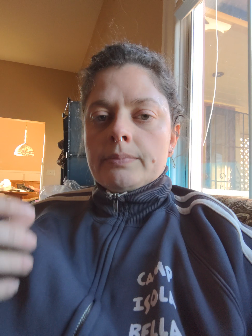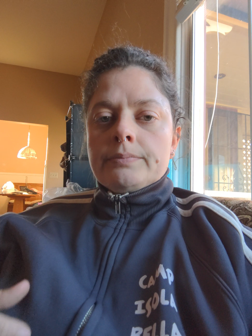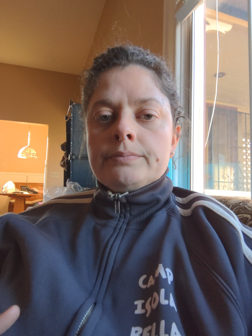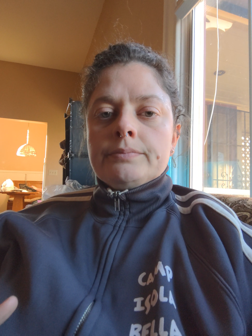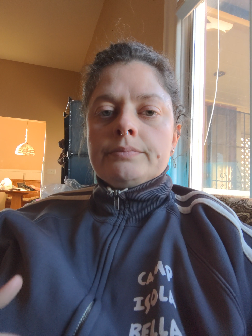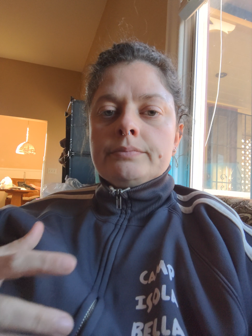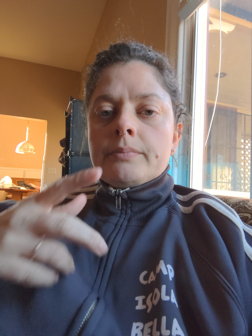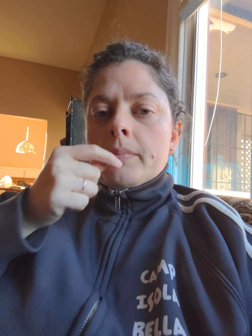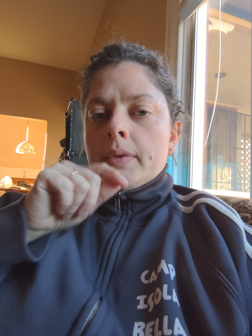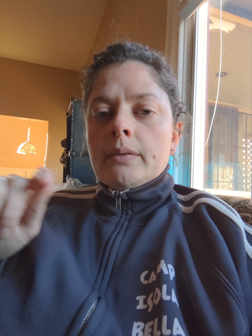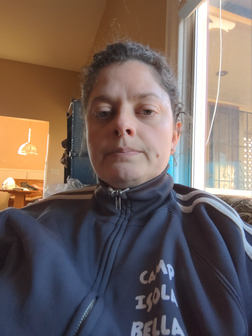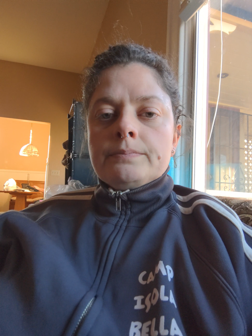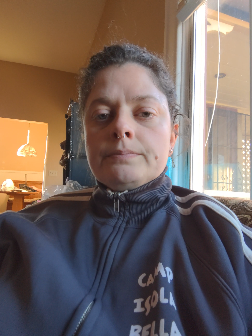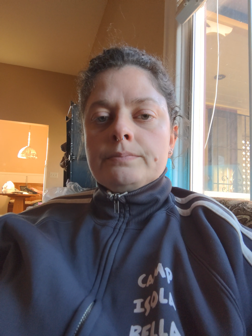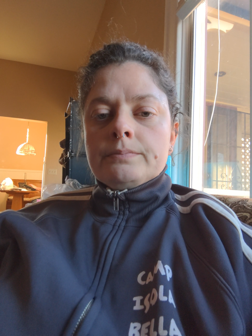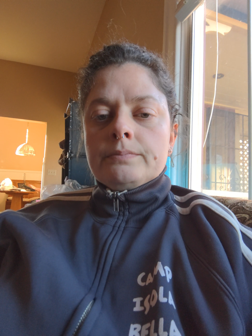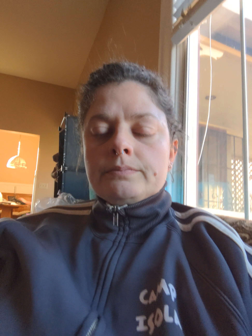pen